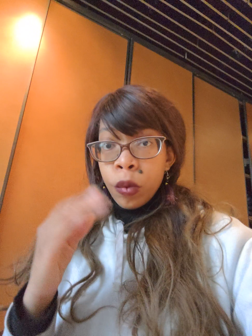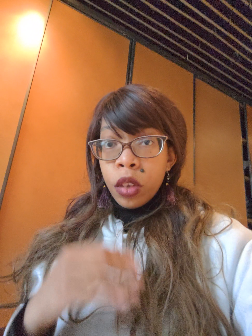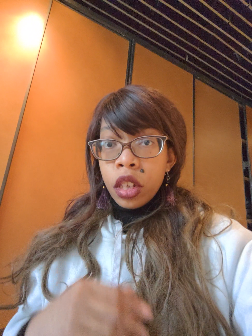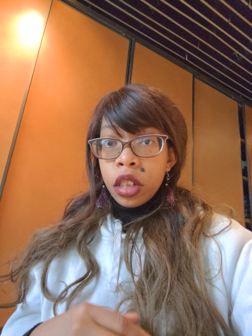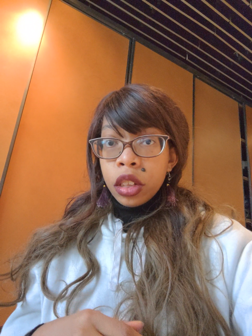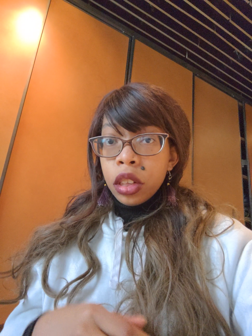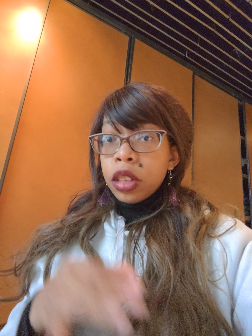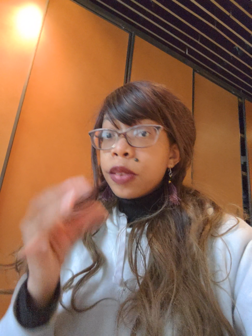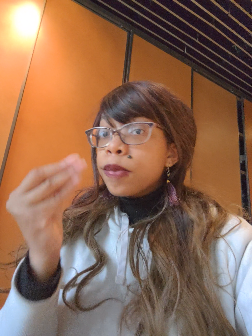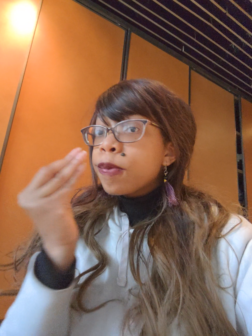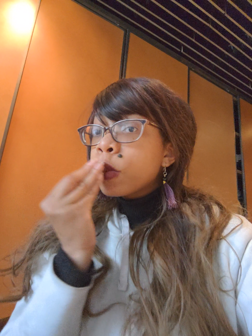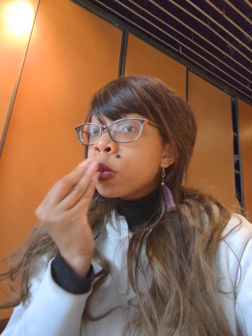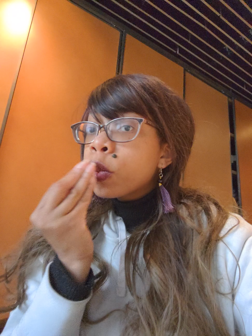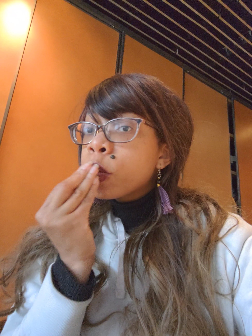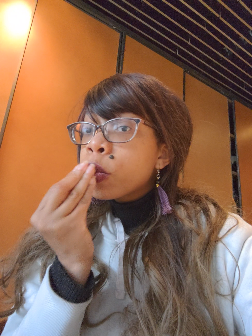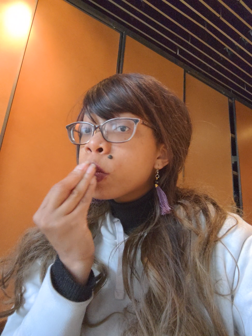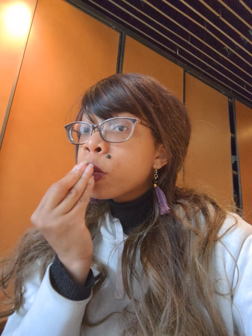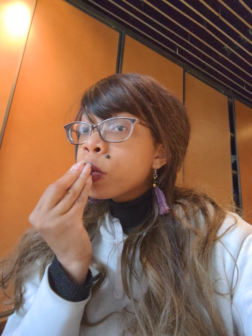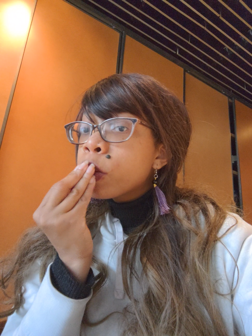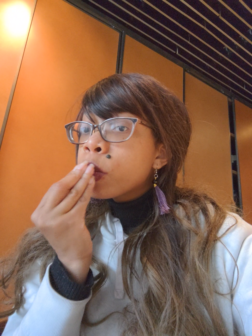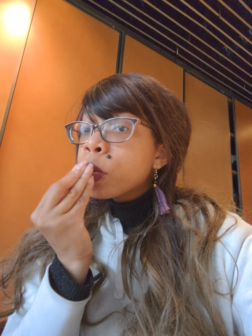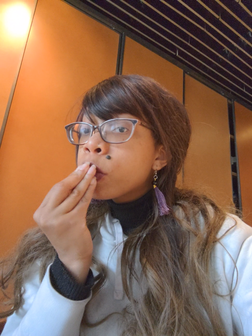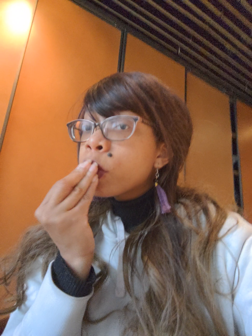food